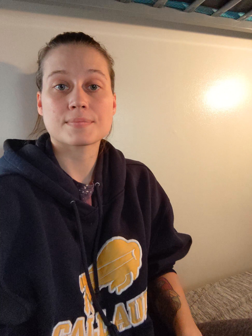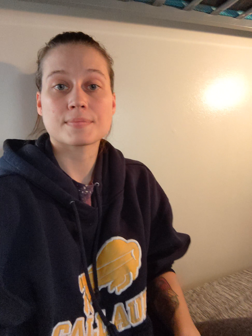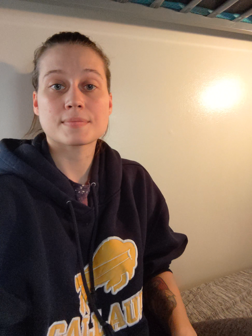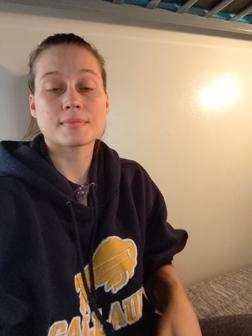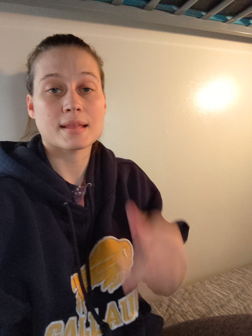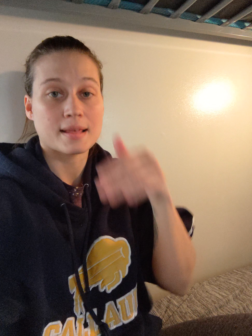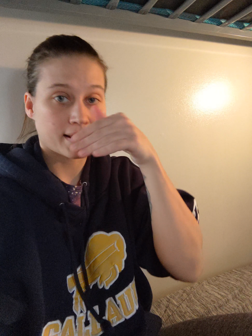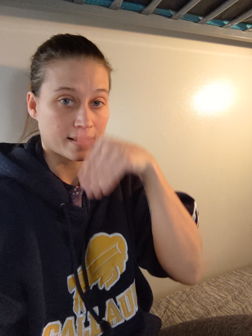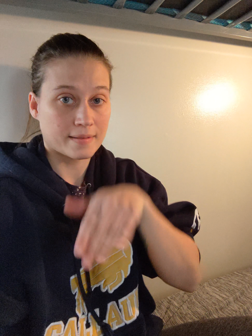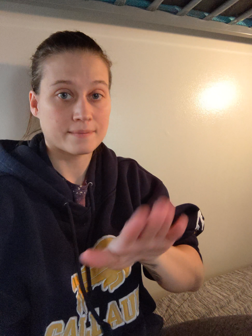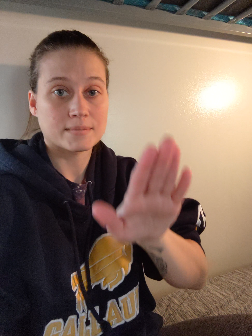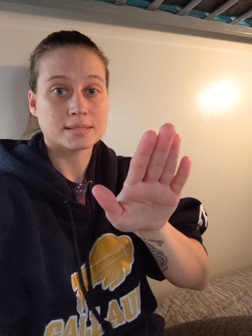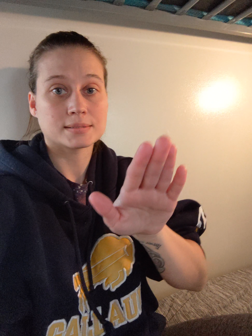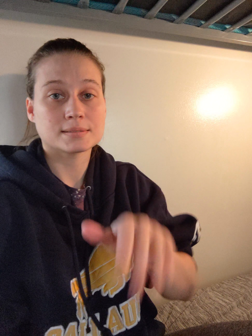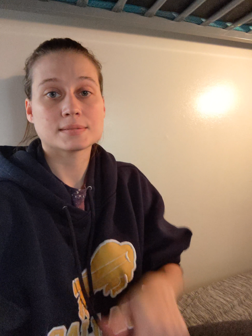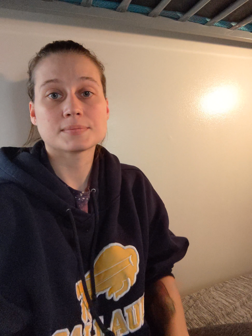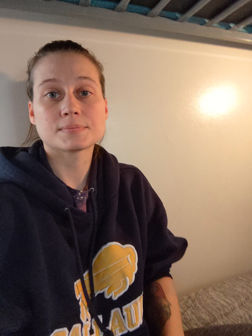elephant